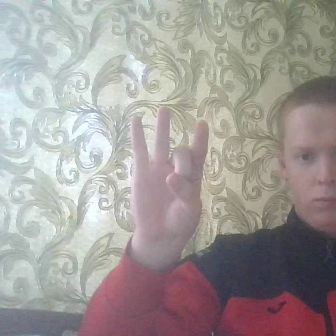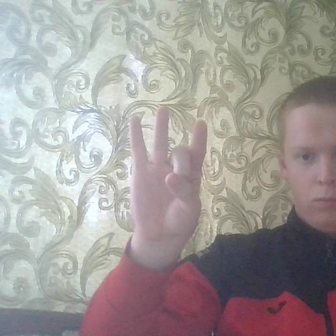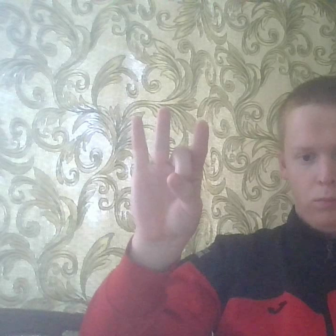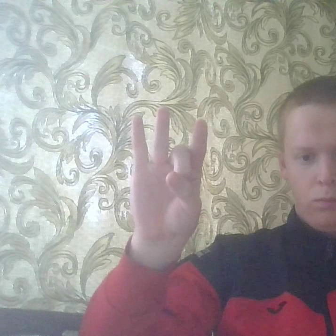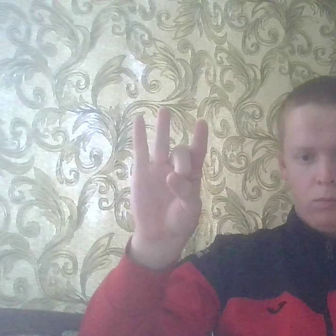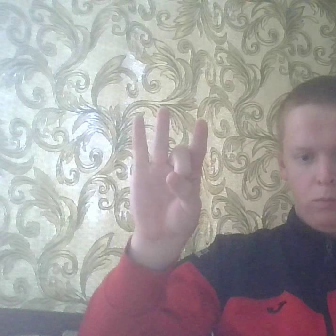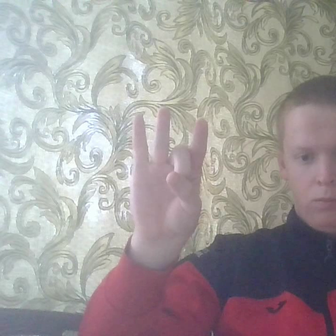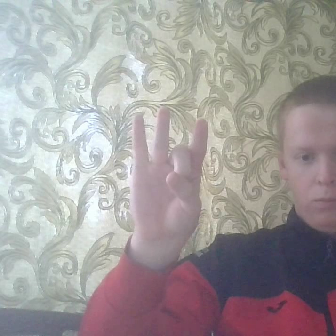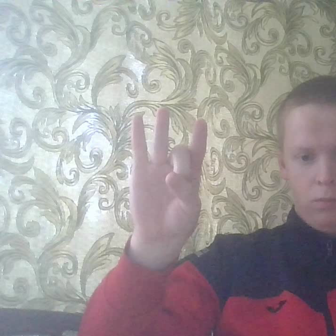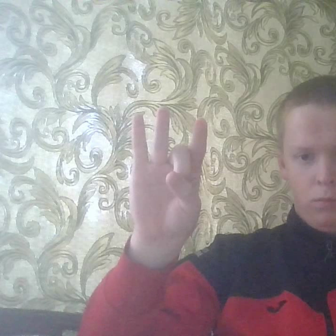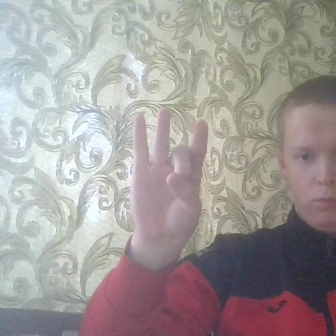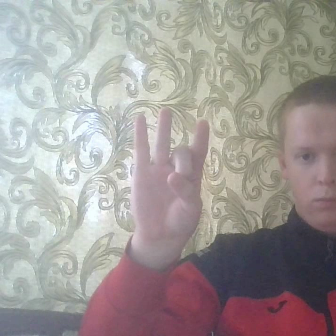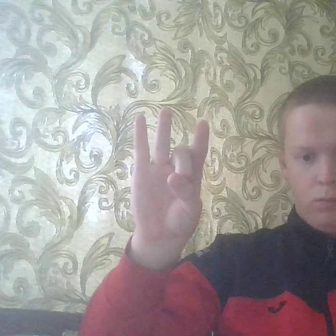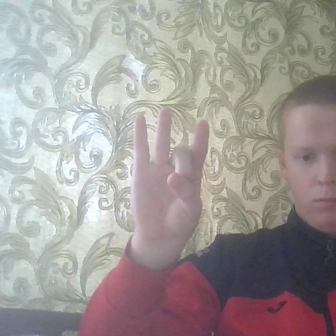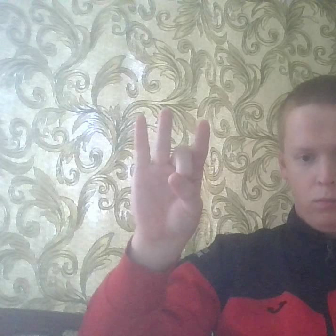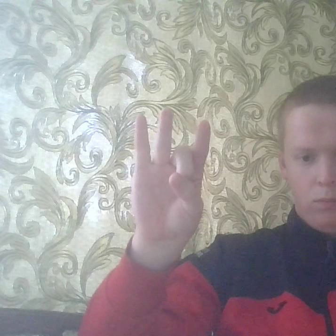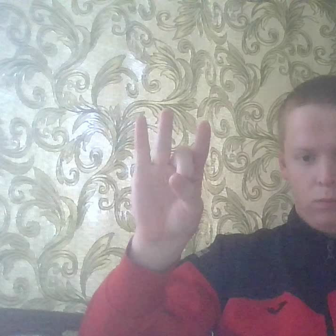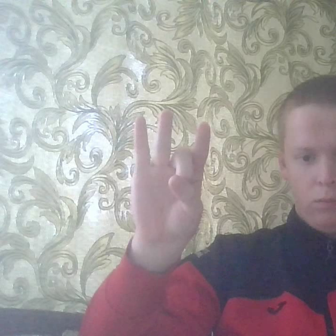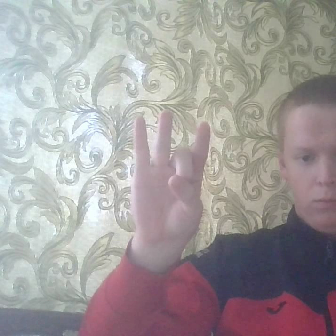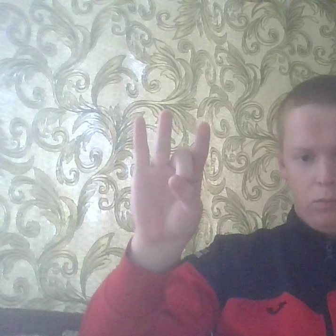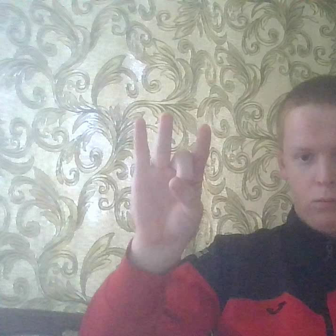Р